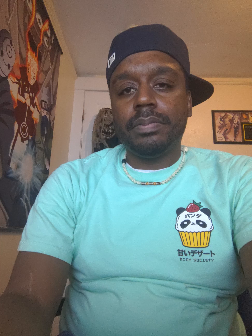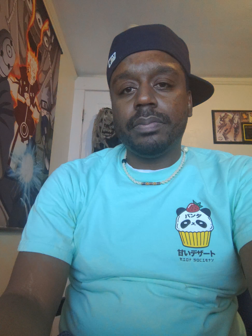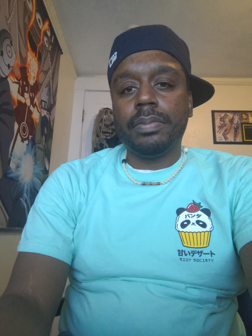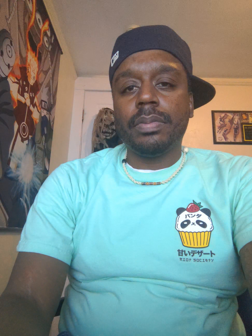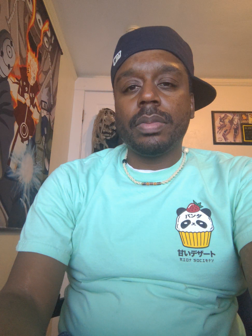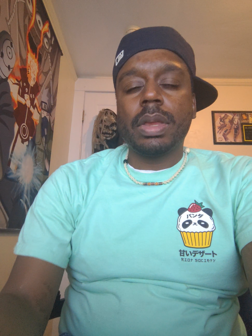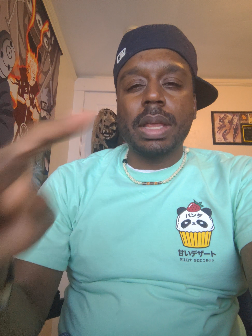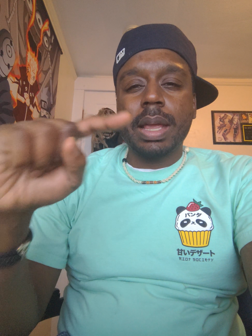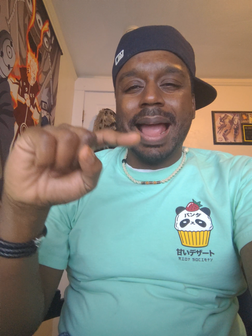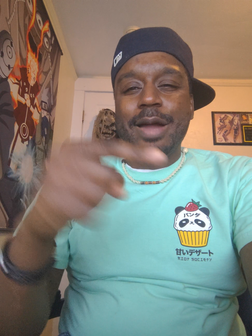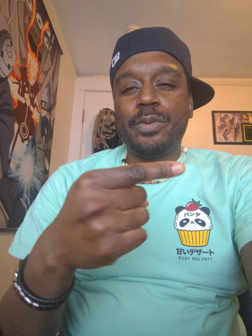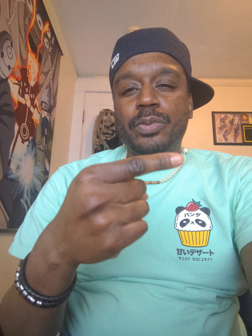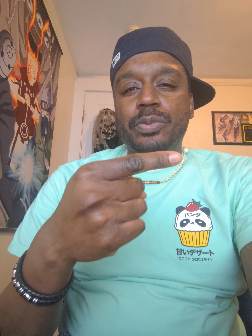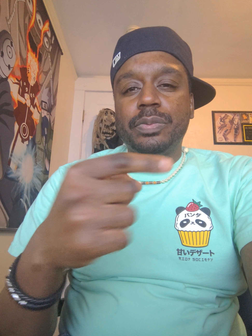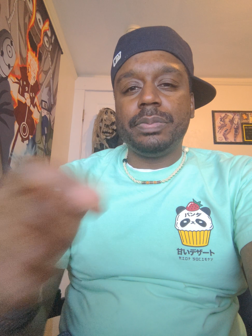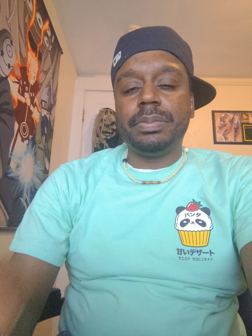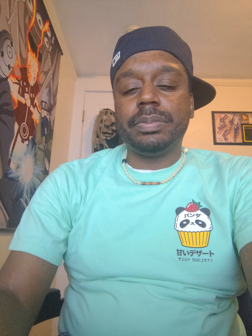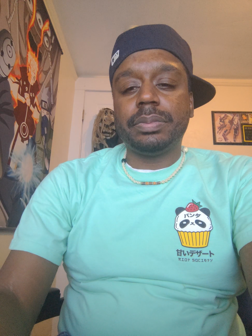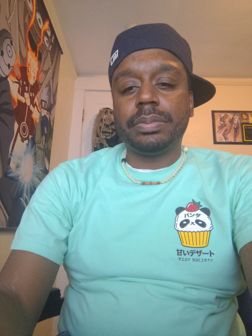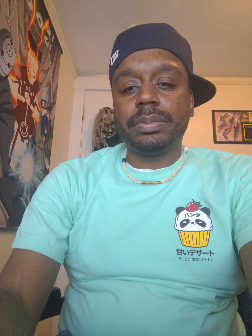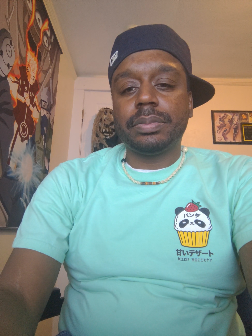owie